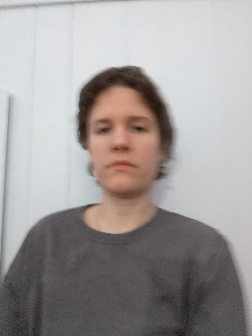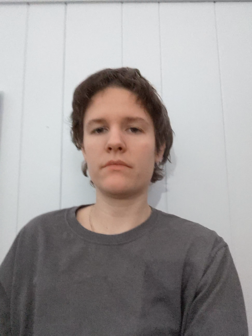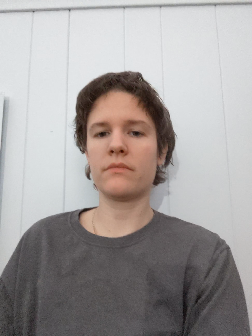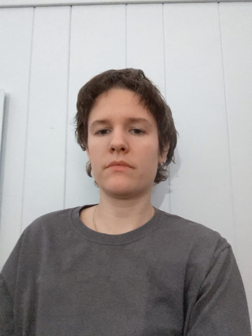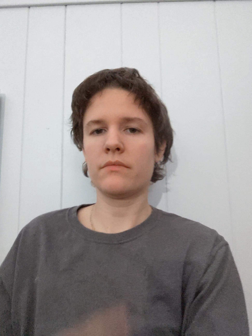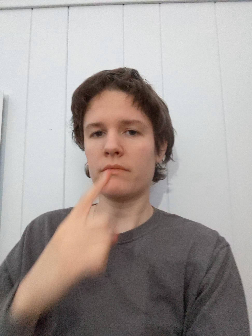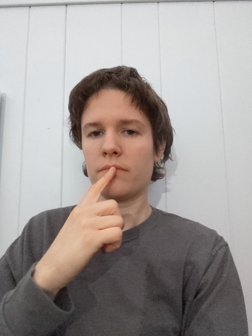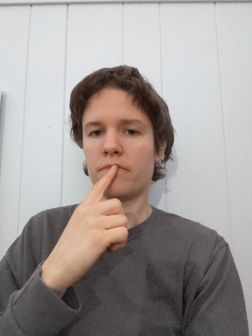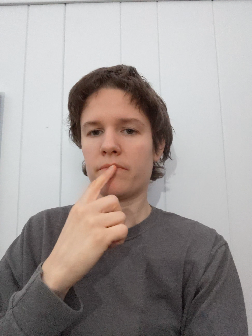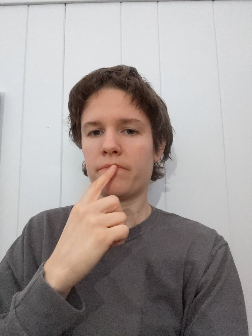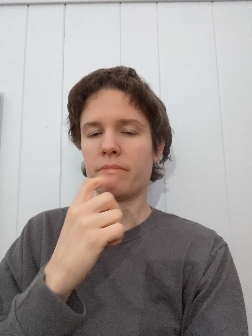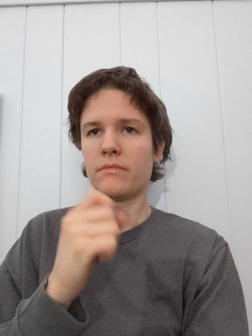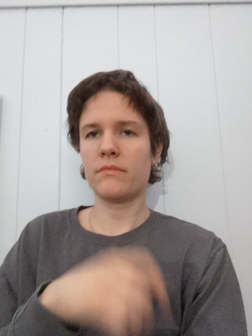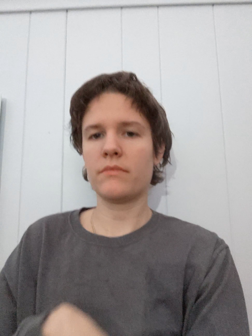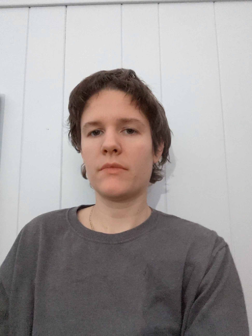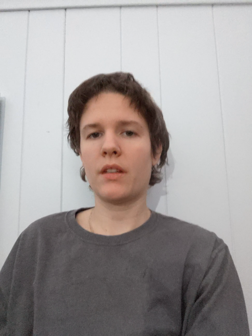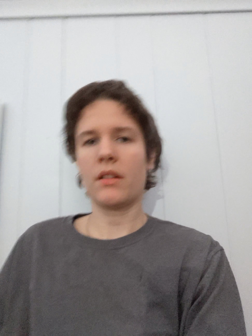balloon